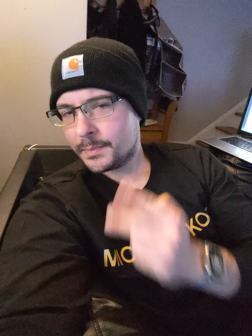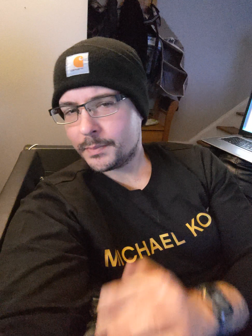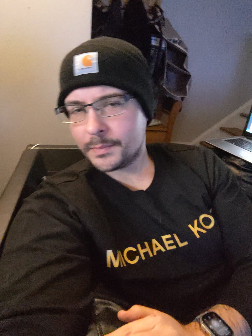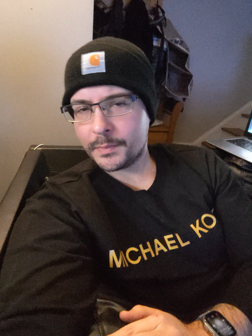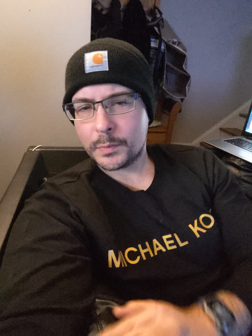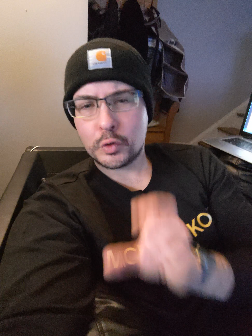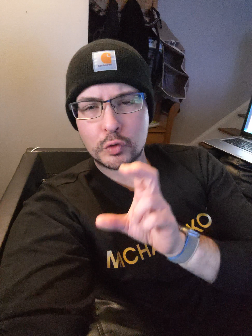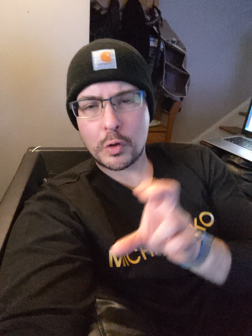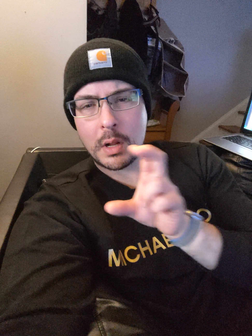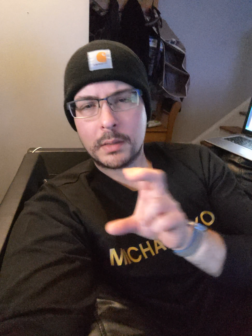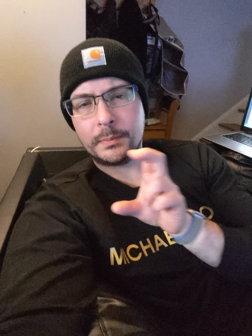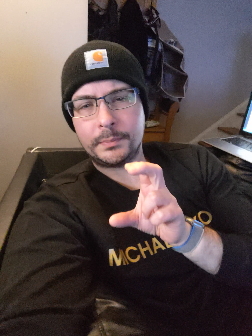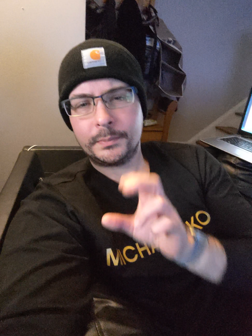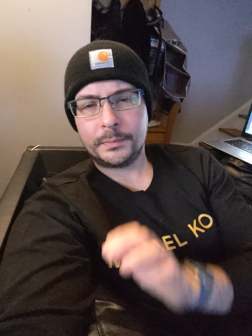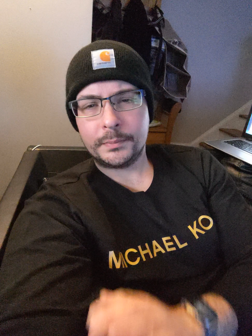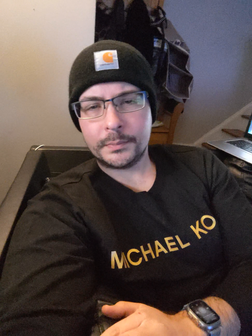chocolate